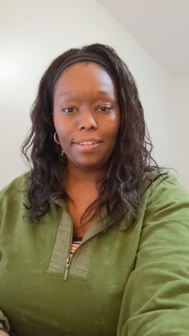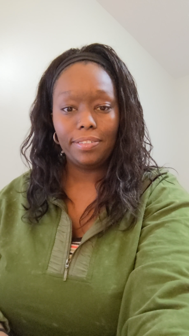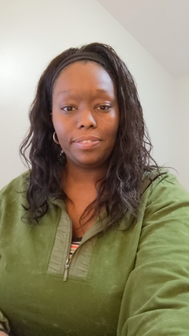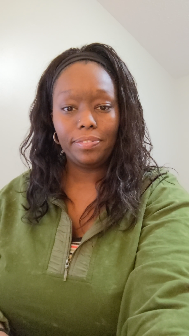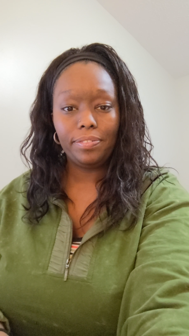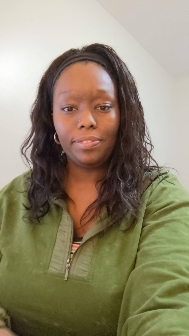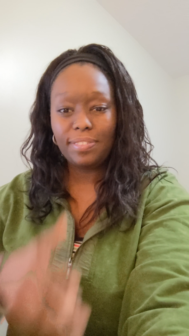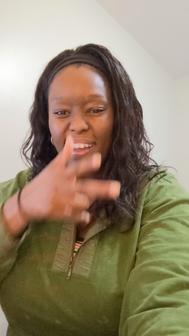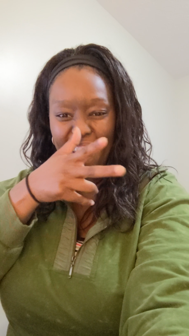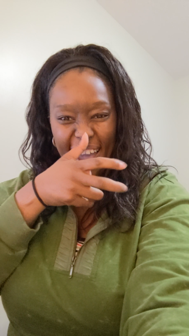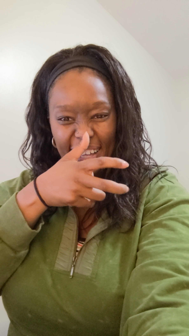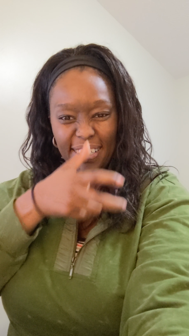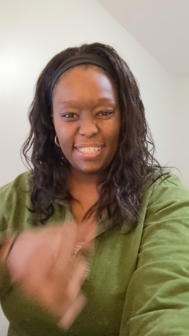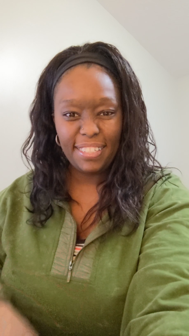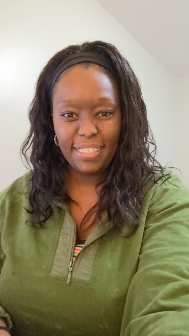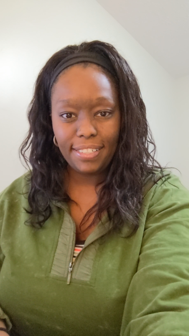ant